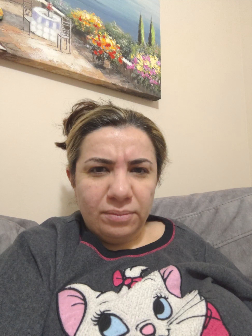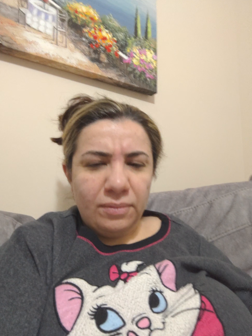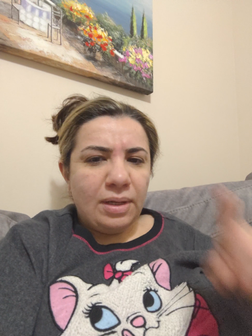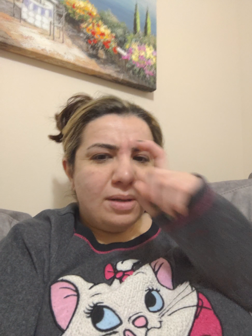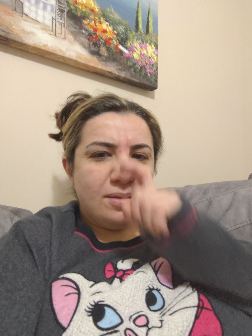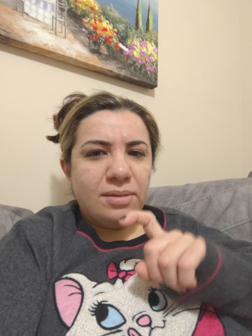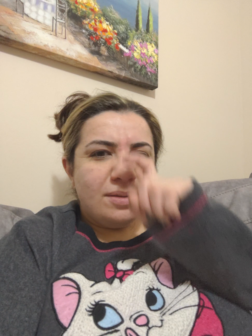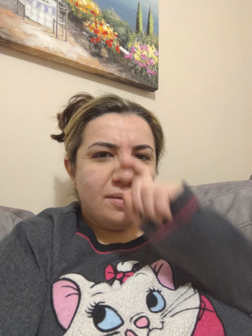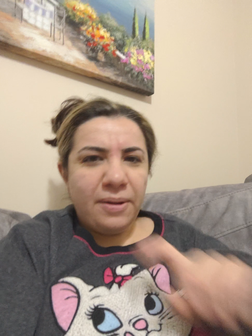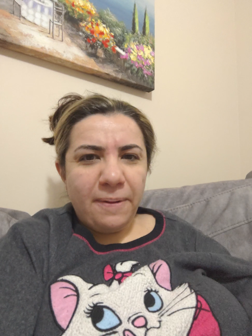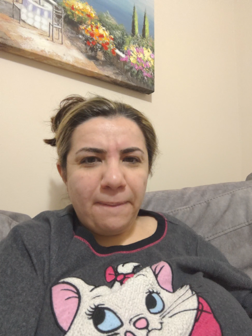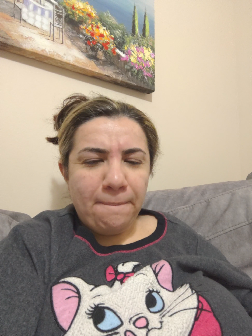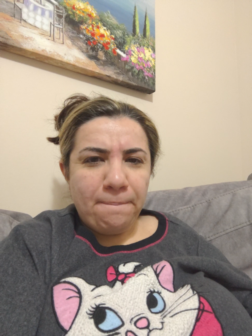doll